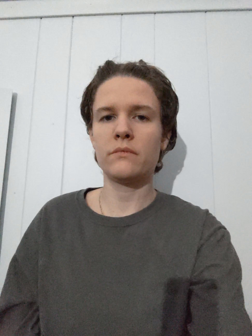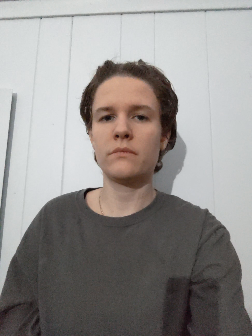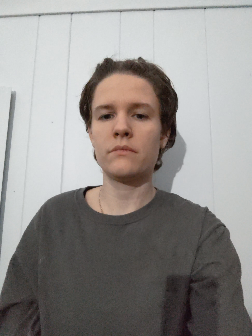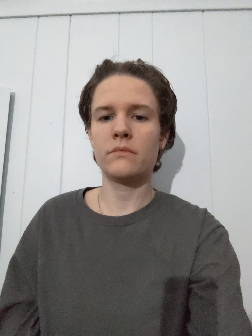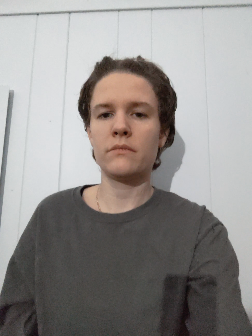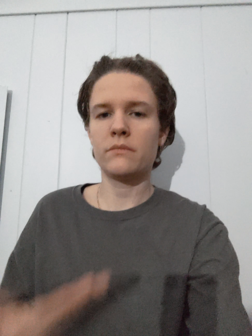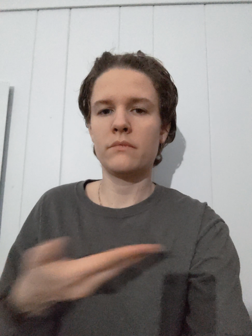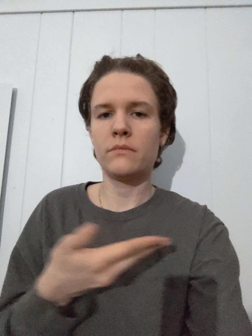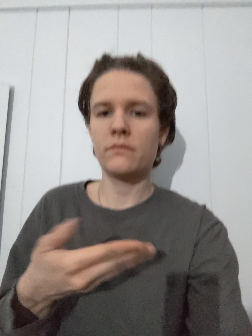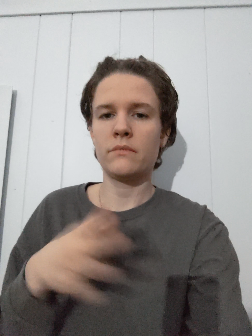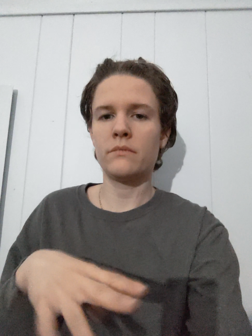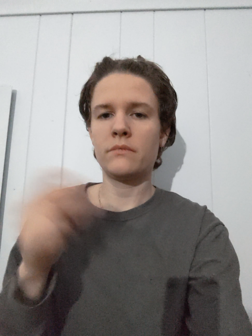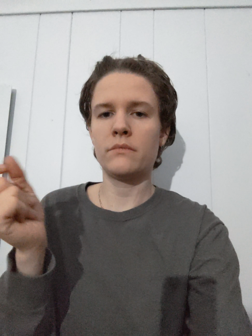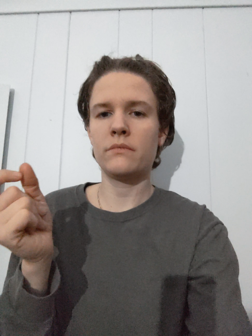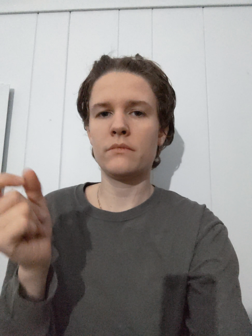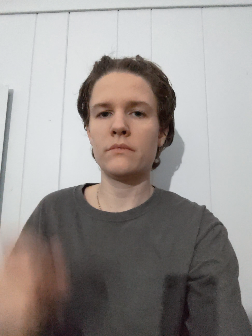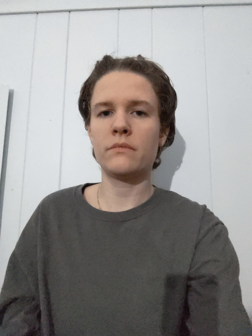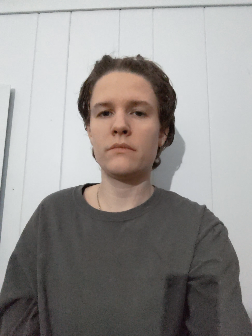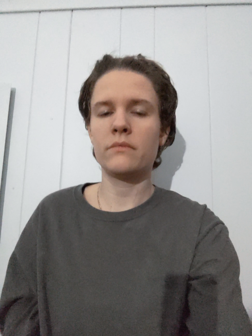puppy